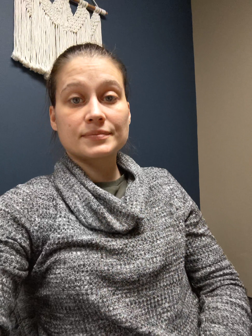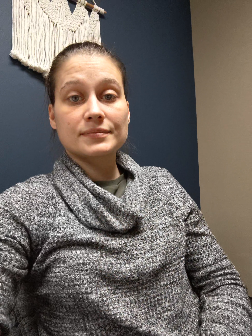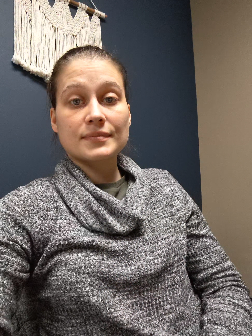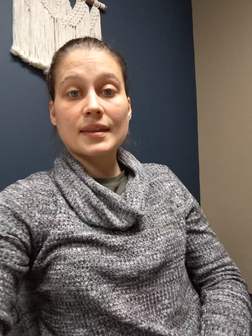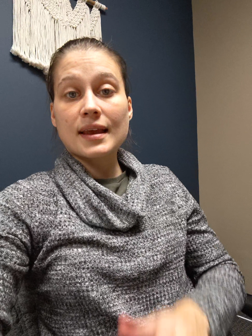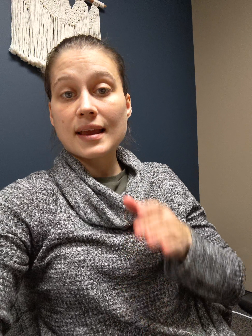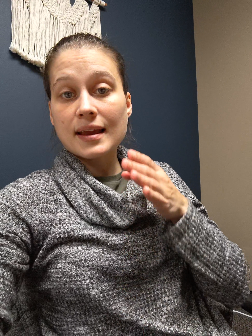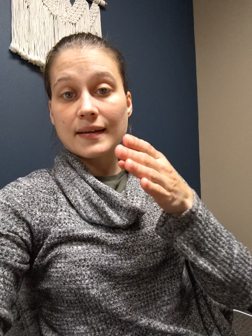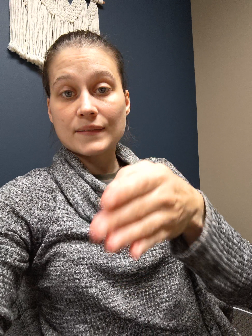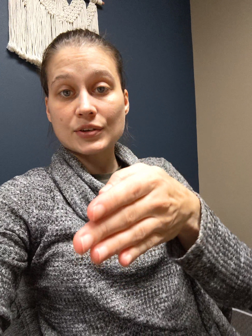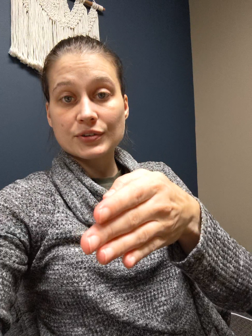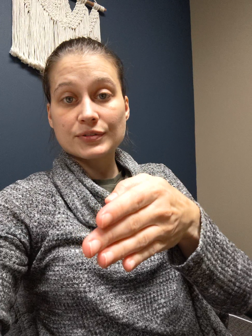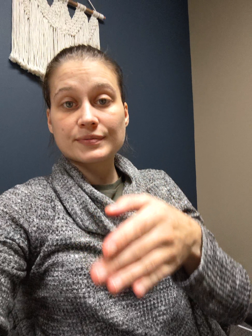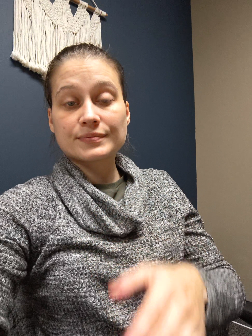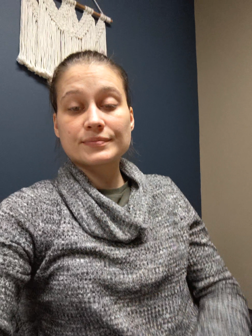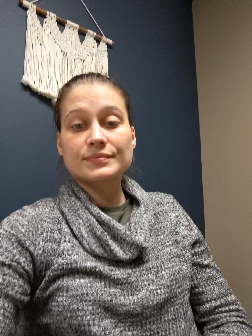after